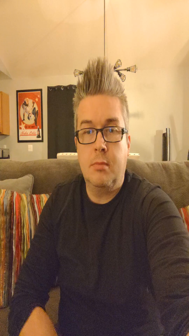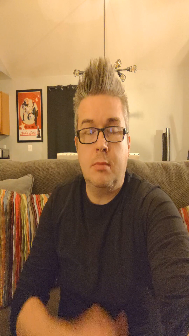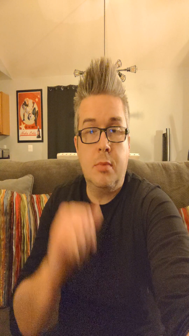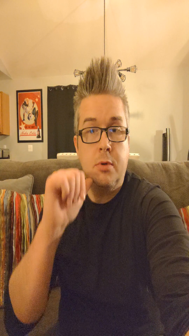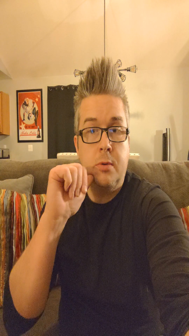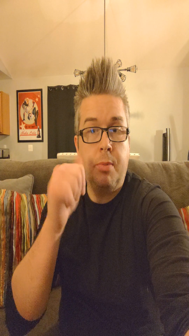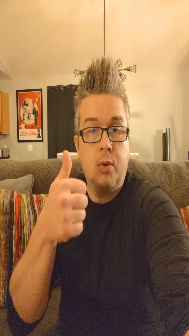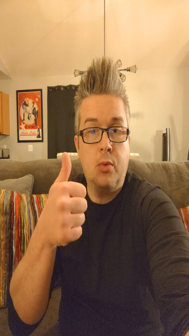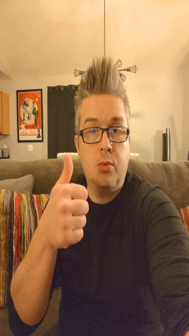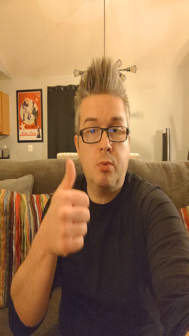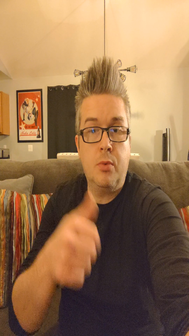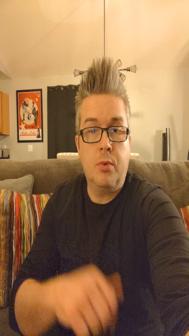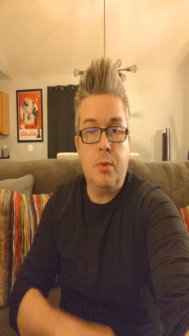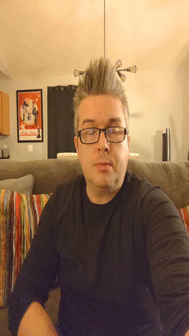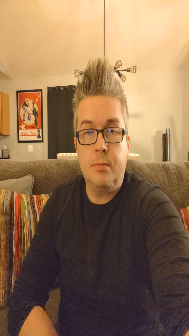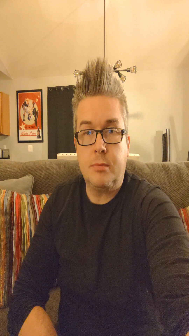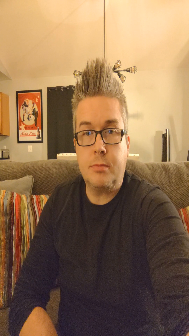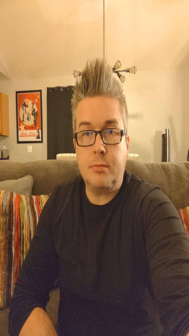tomorrow